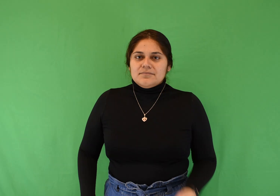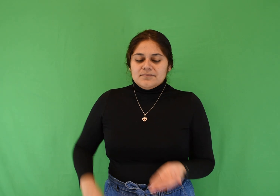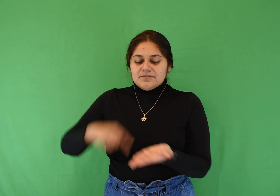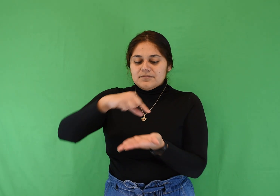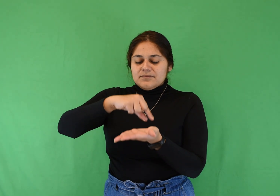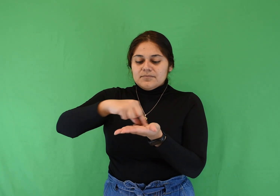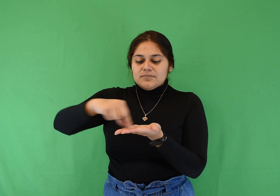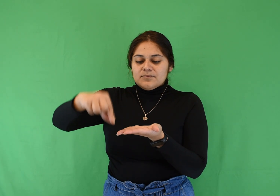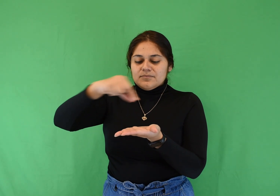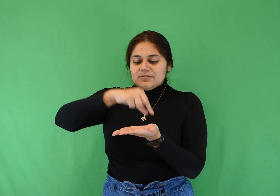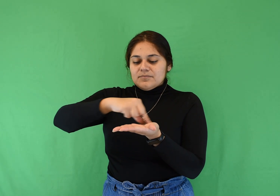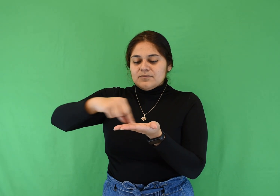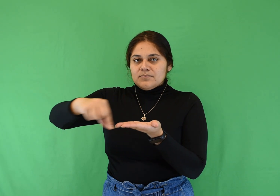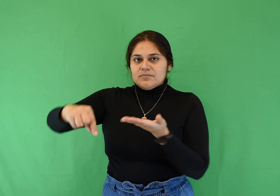comprar